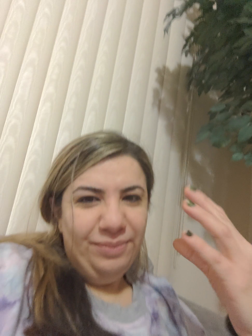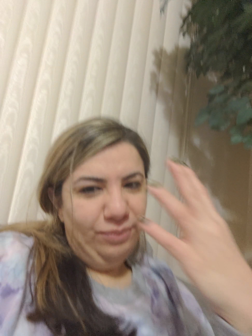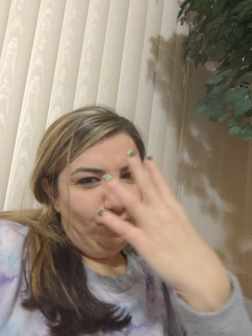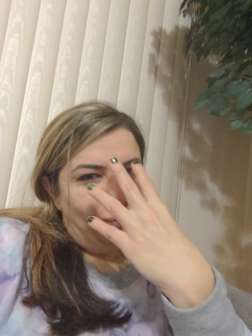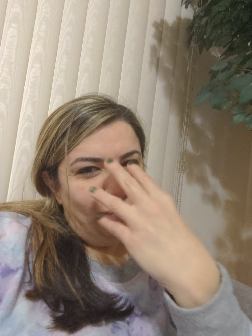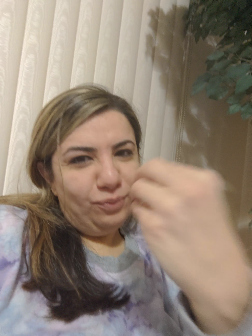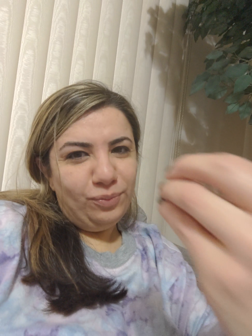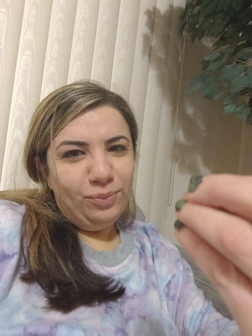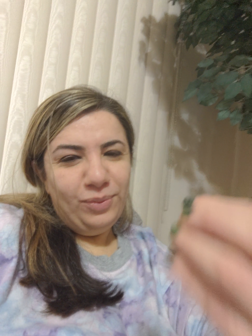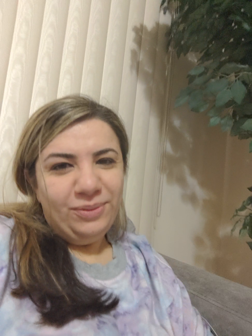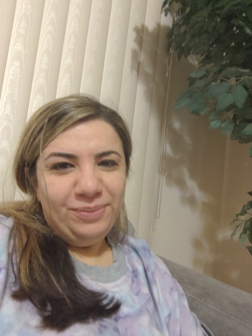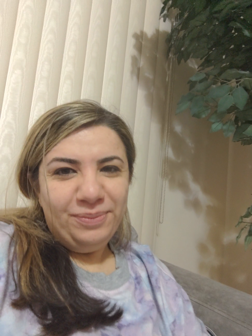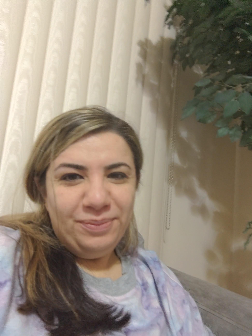wolf